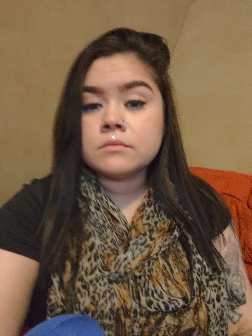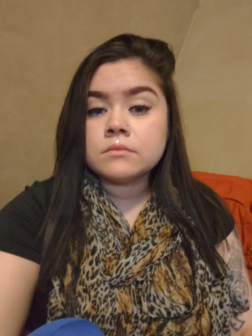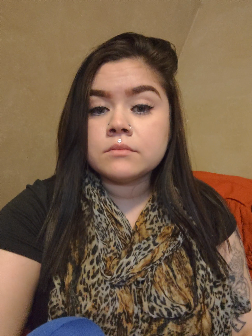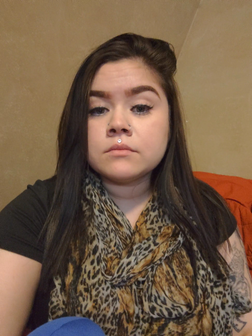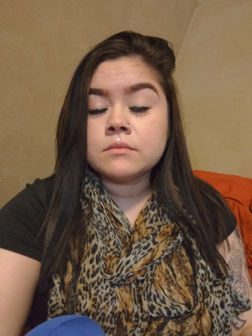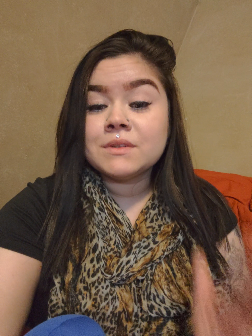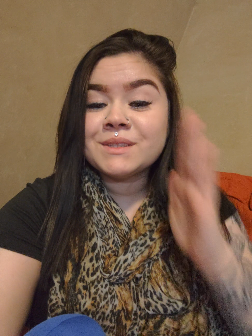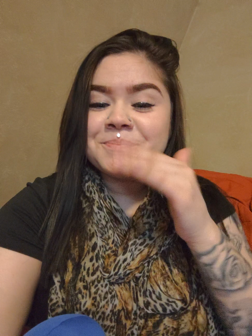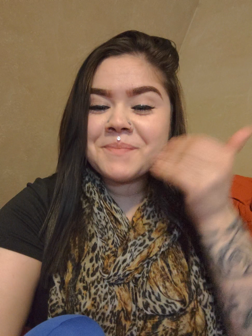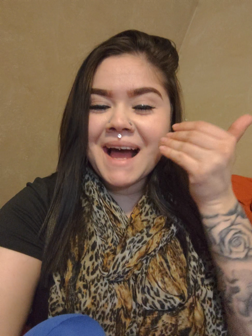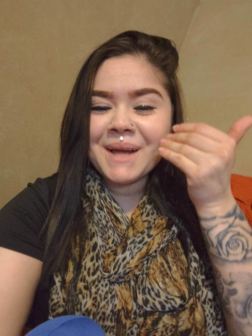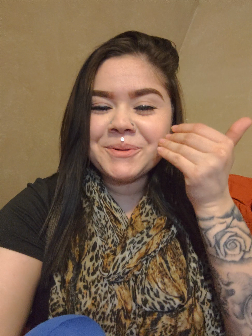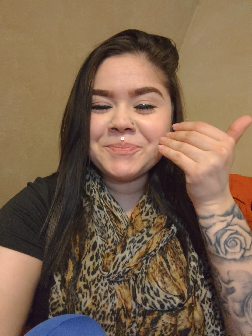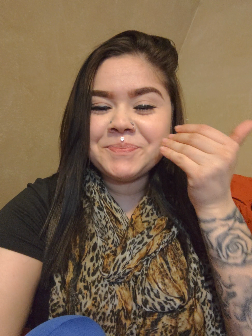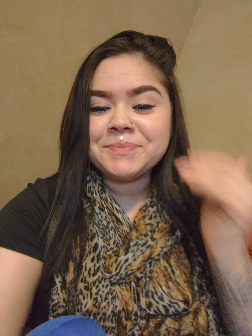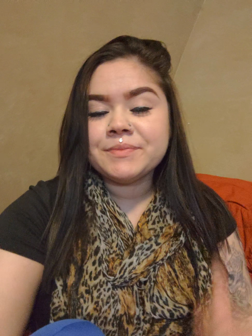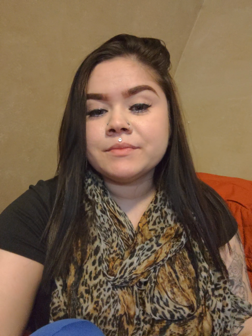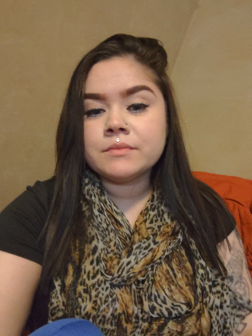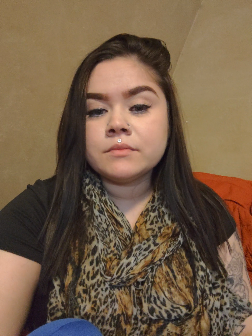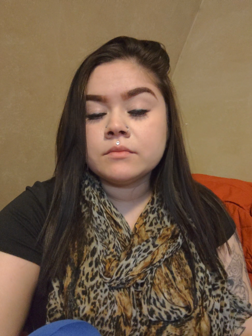smile